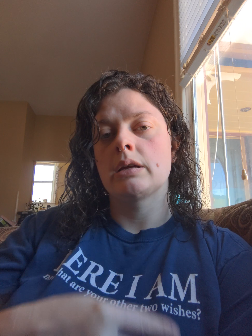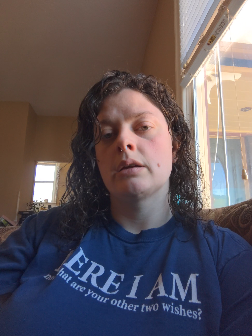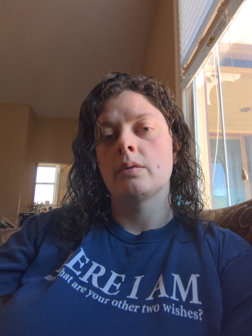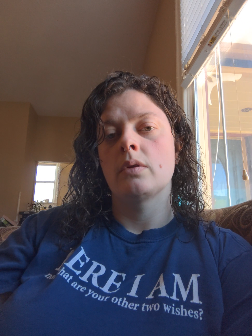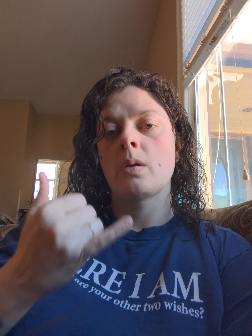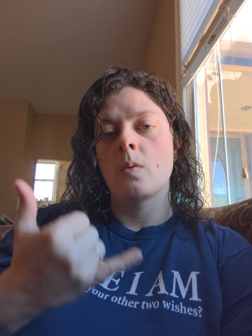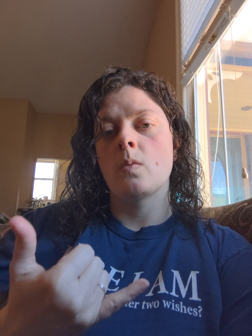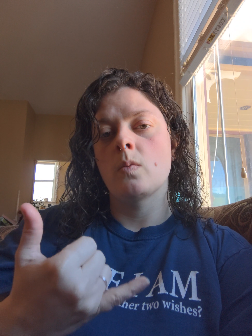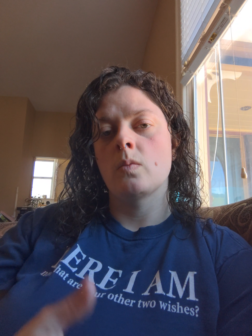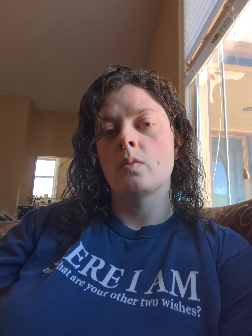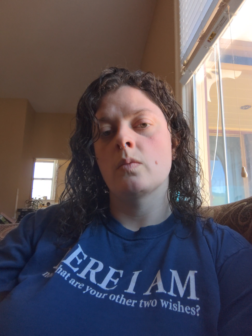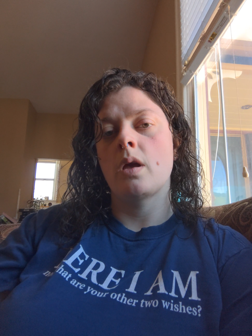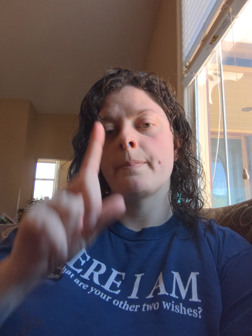now